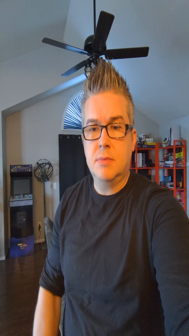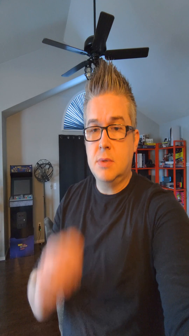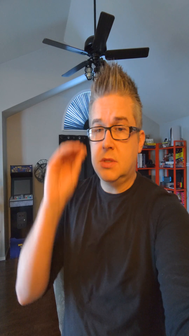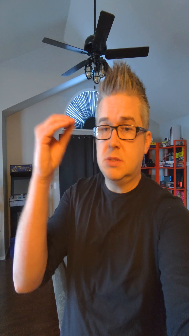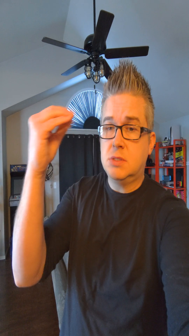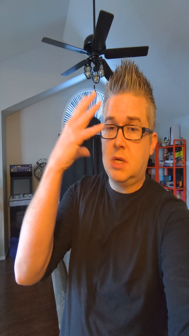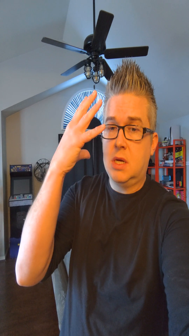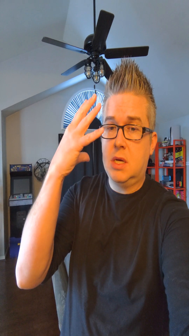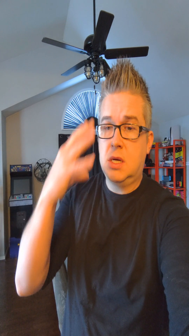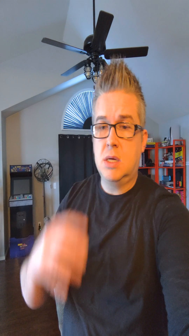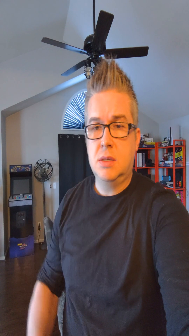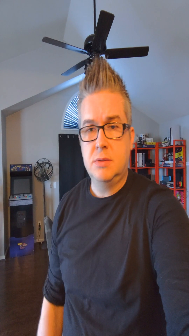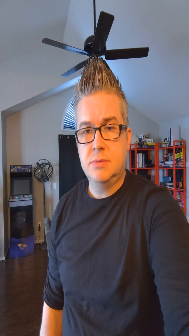sun